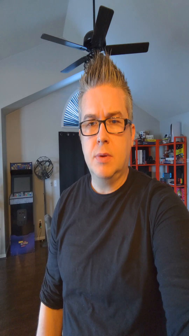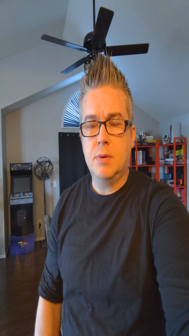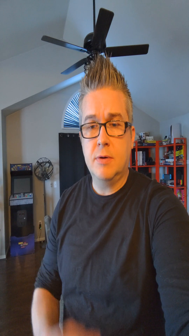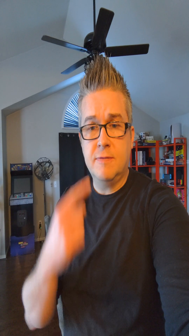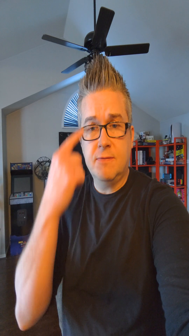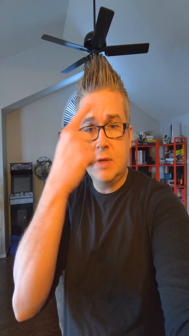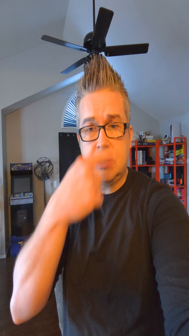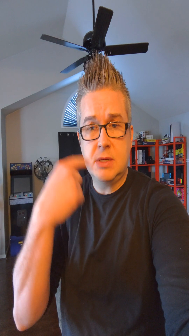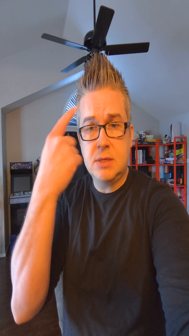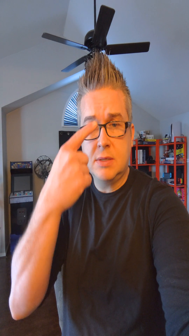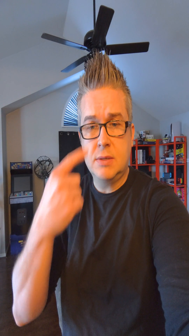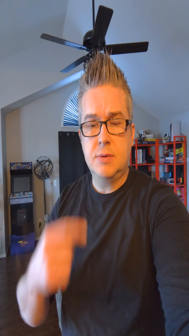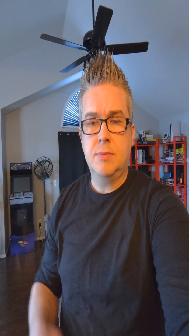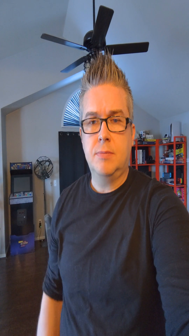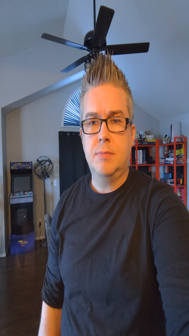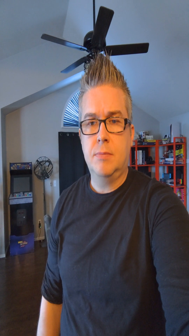face